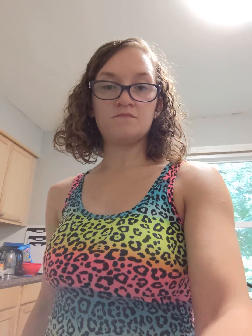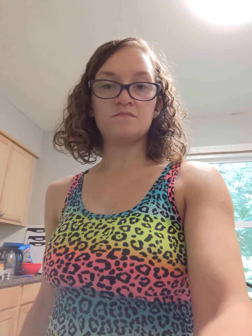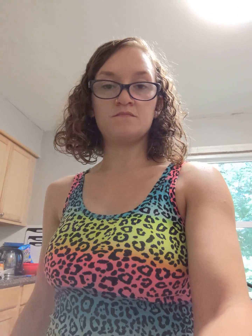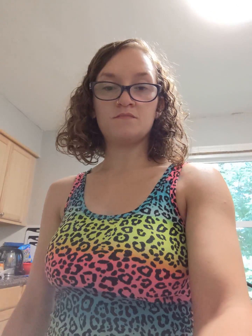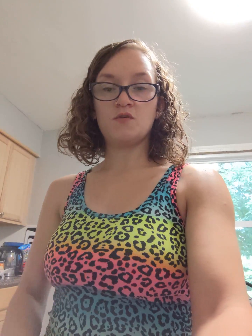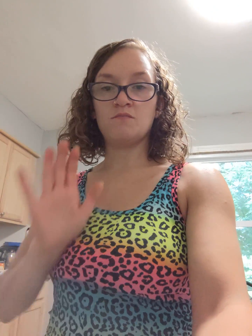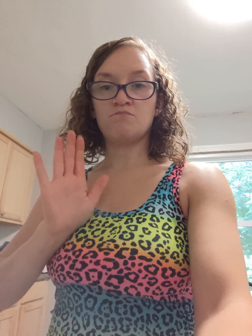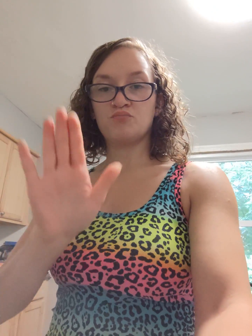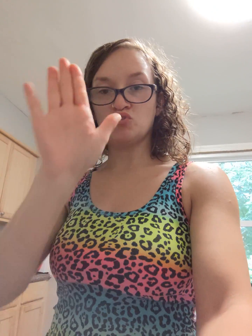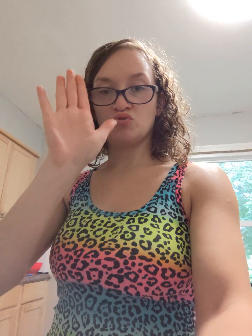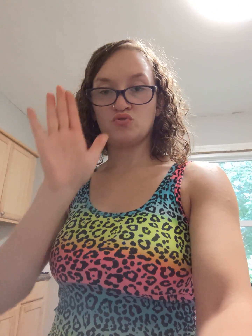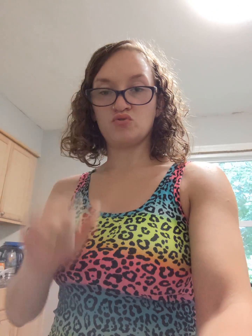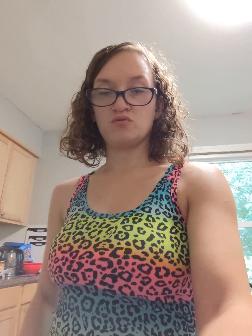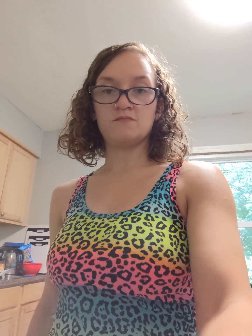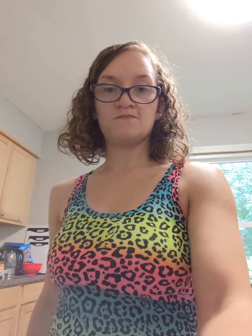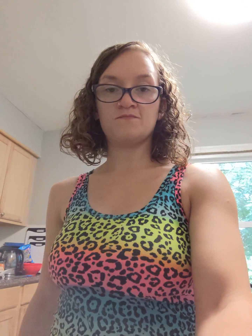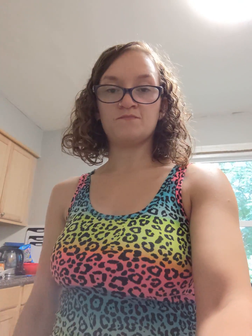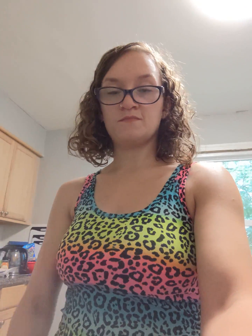push